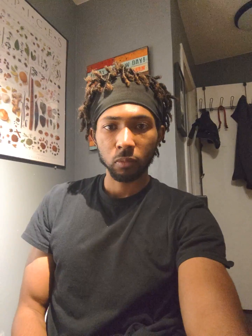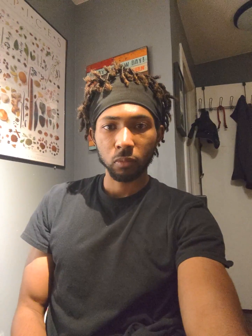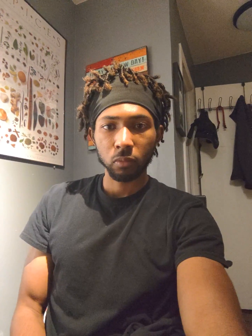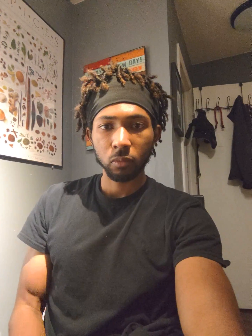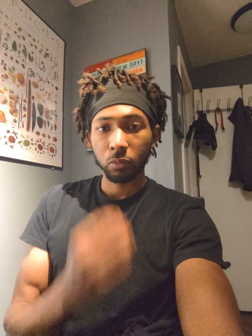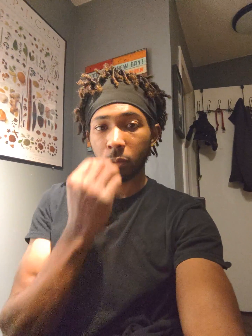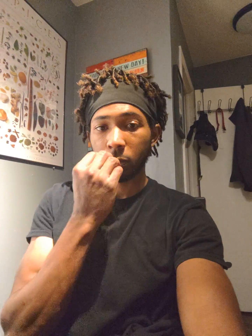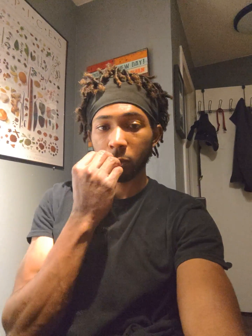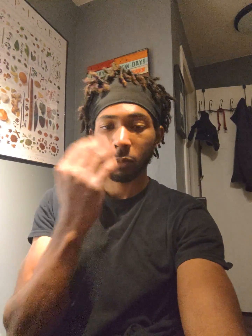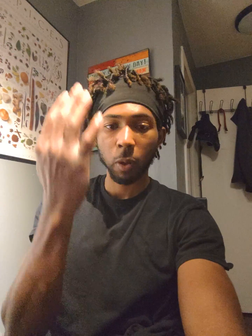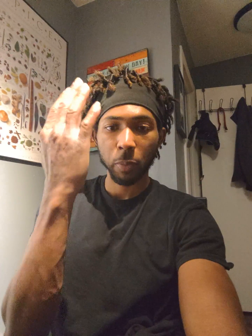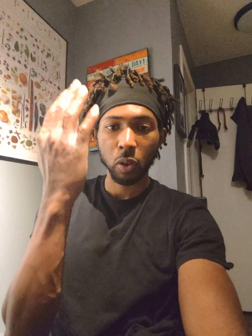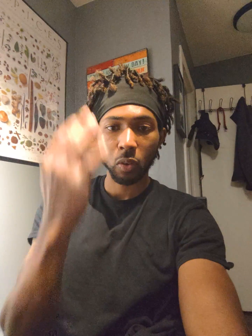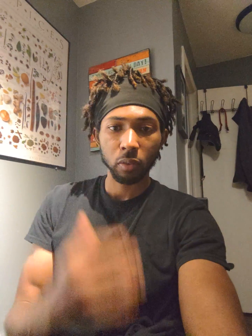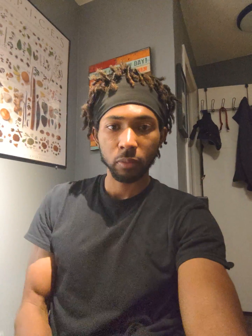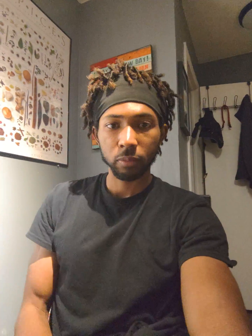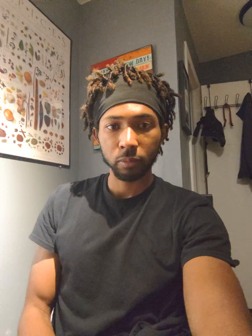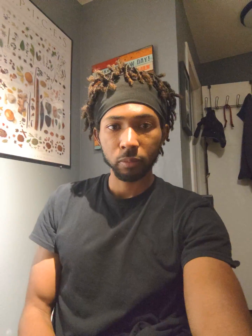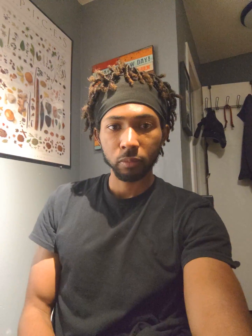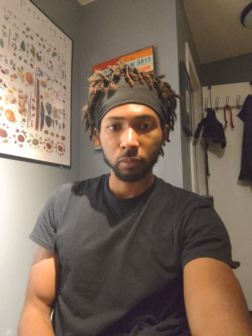breakfast